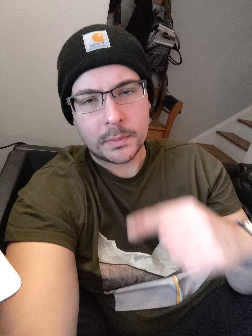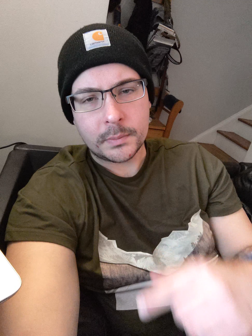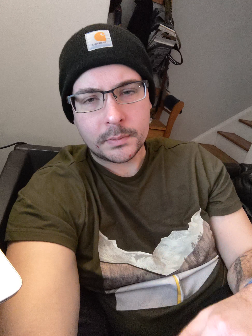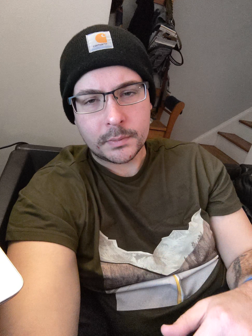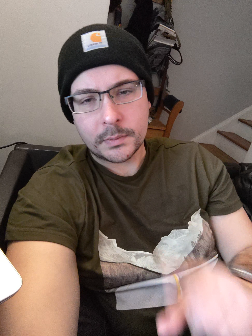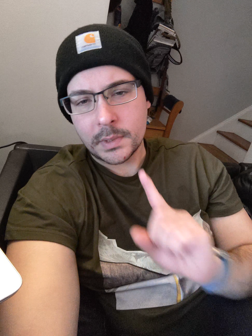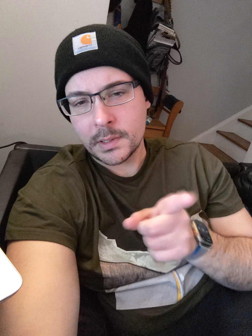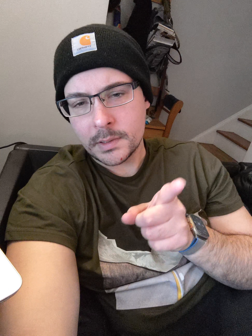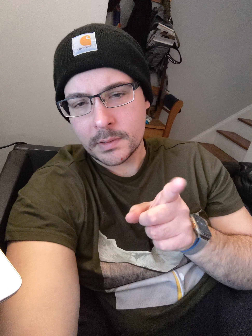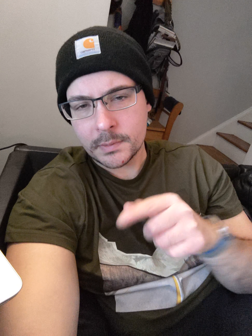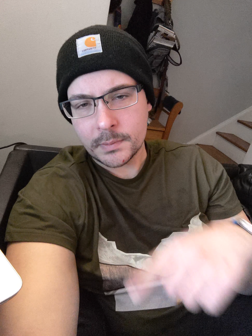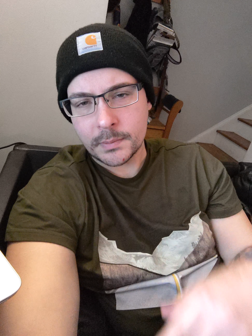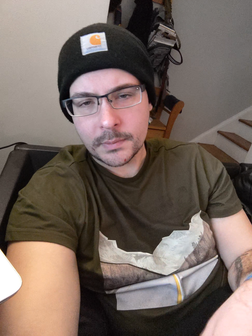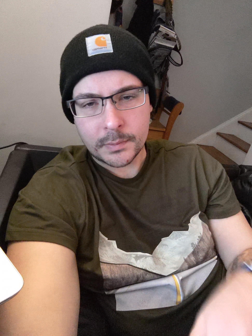he/she/it